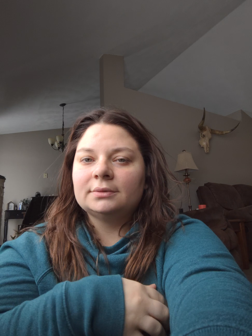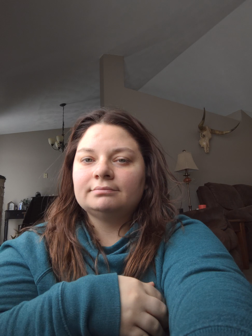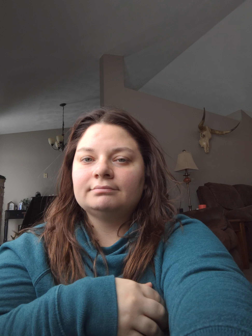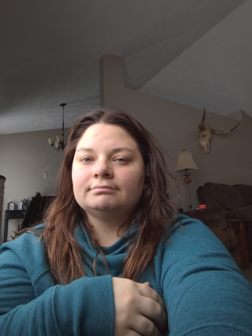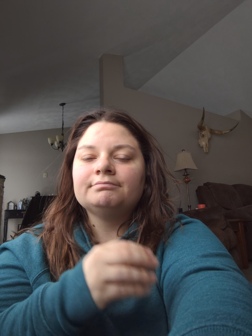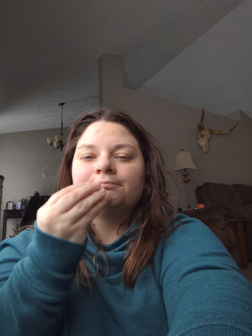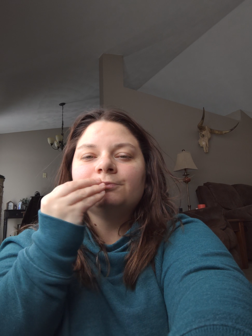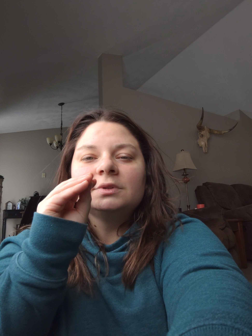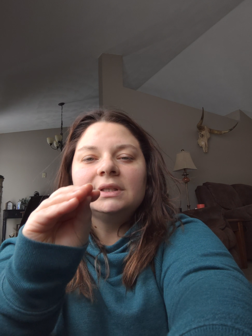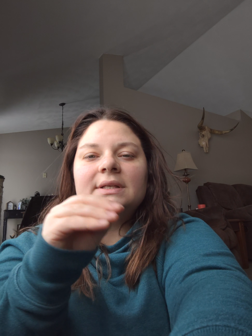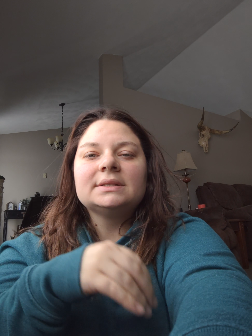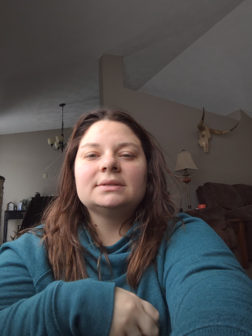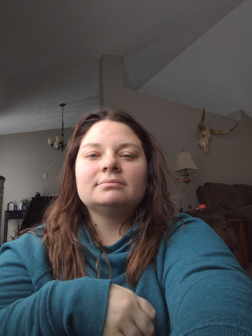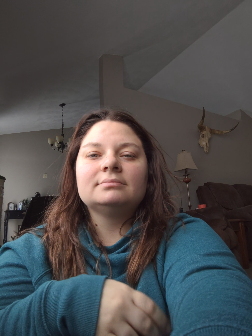kiss